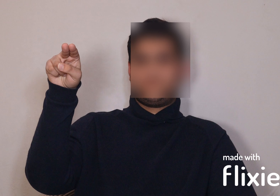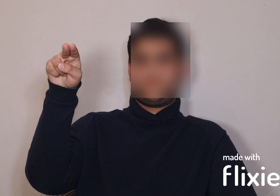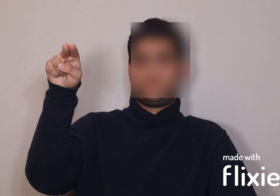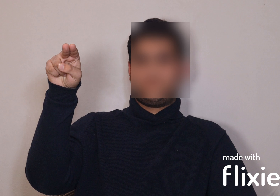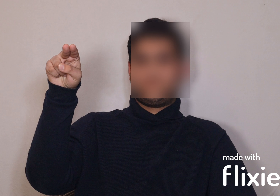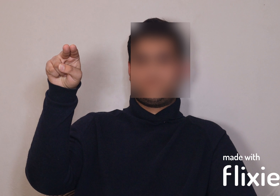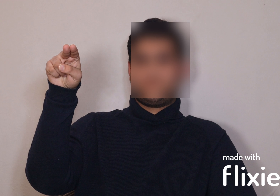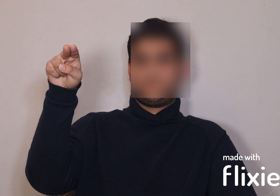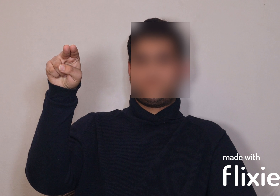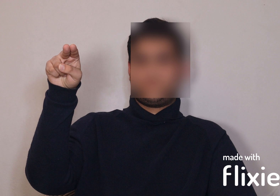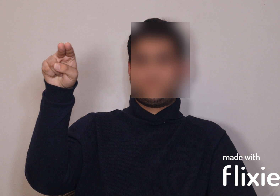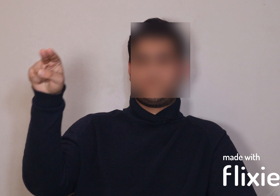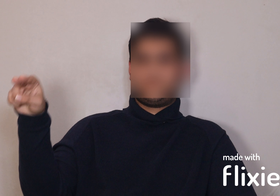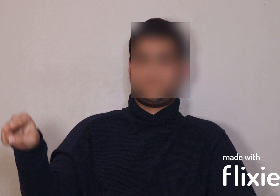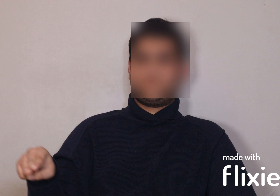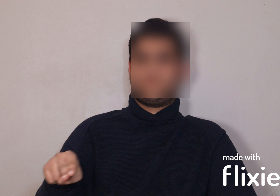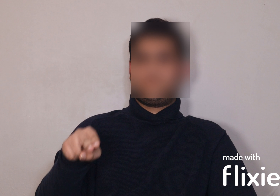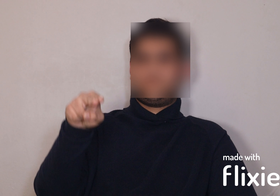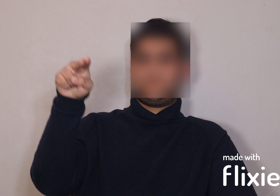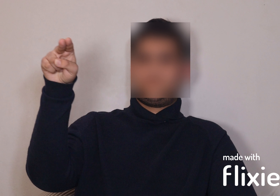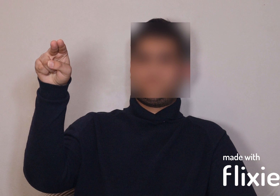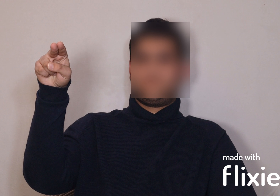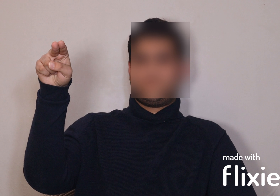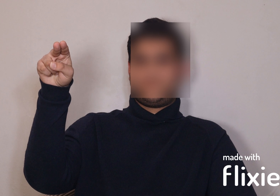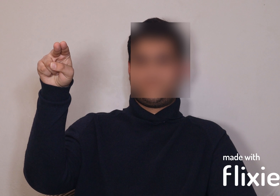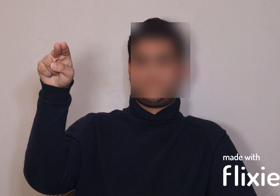ہ